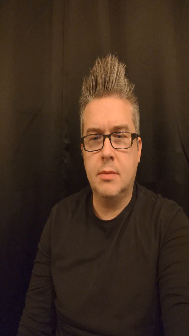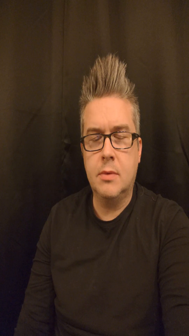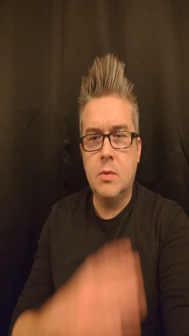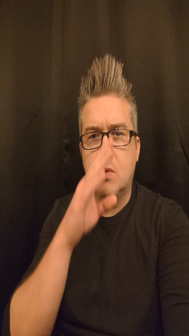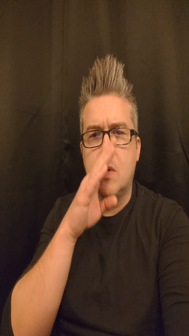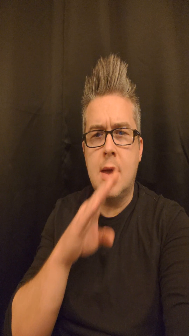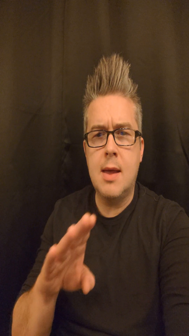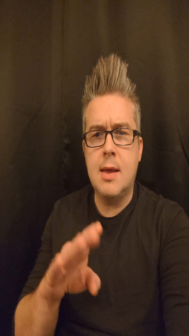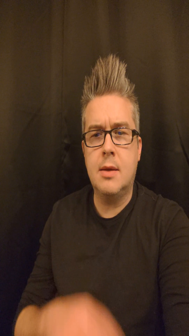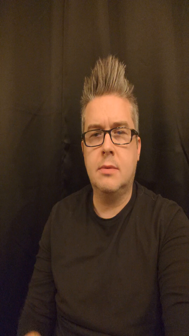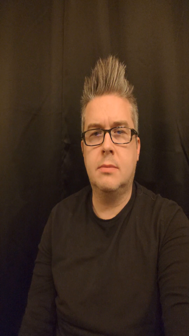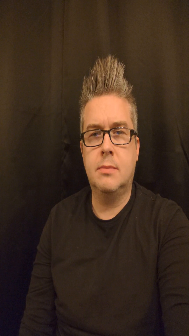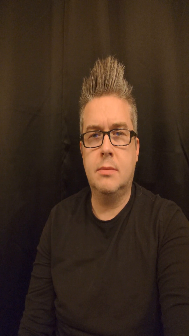quiet